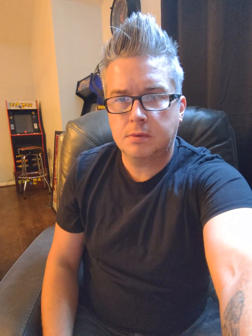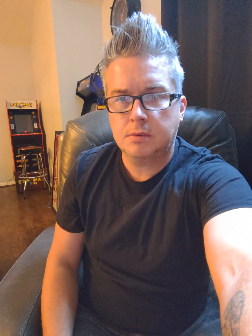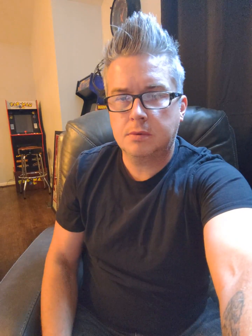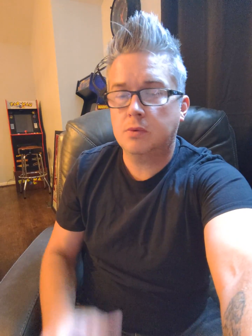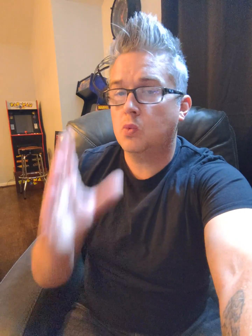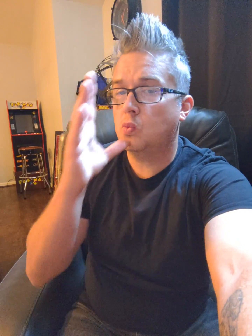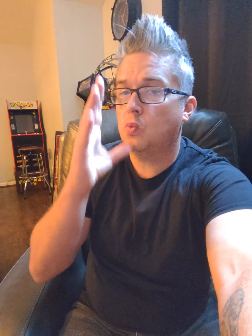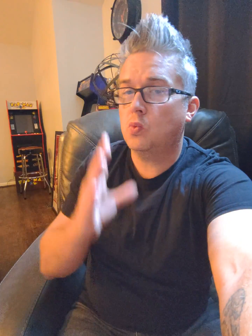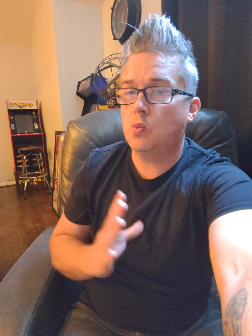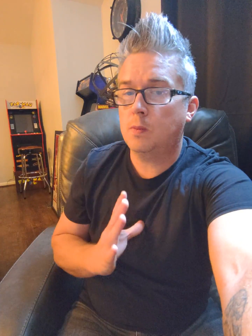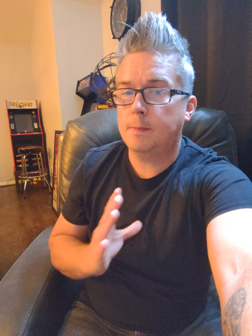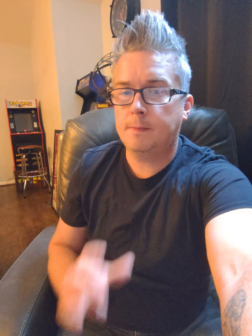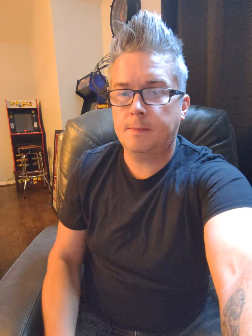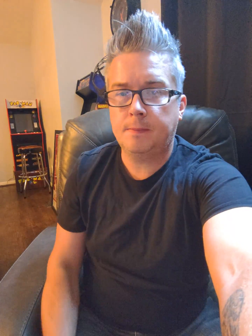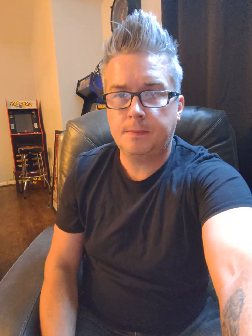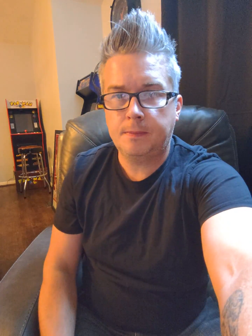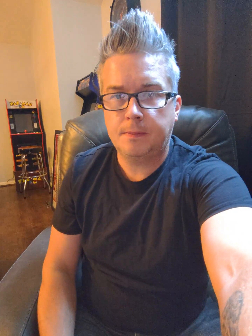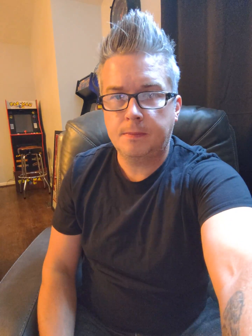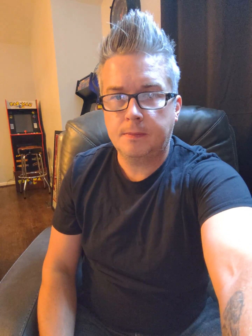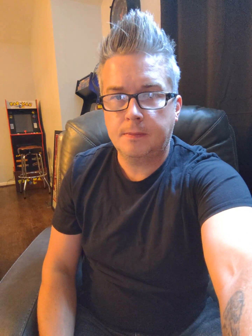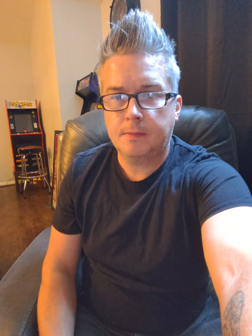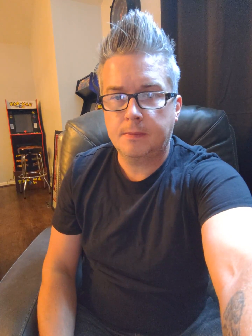lady